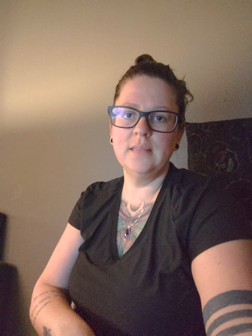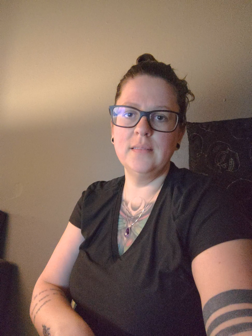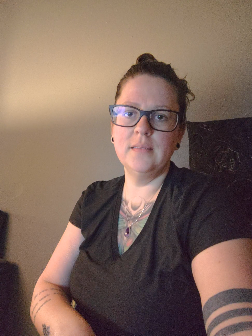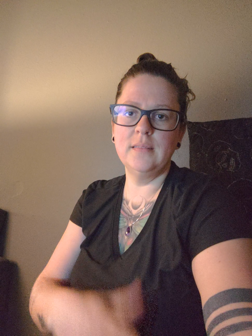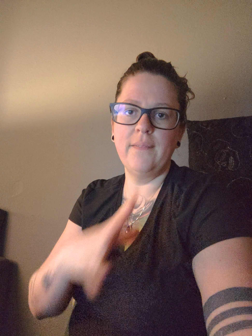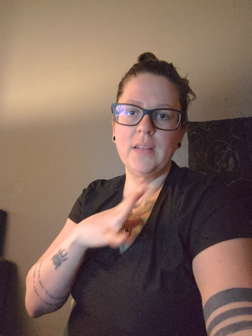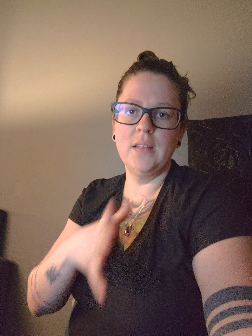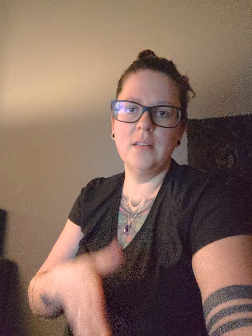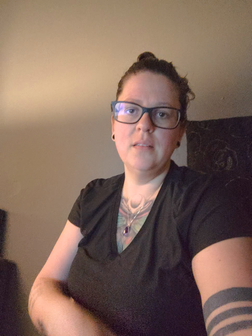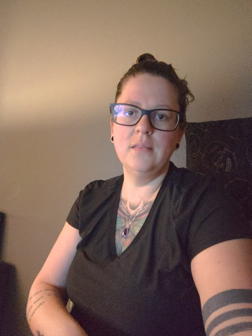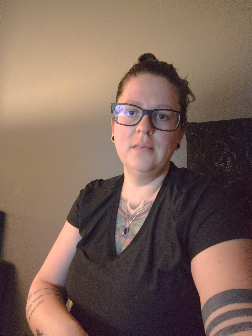fine